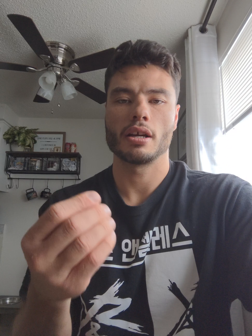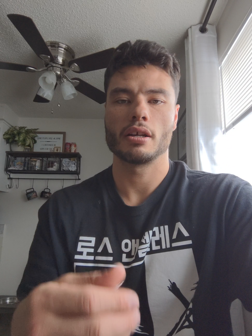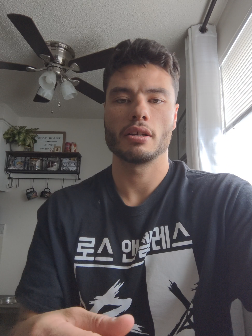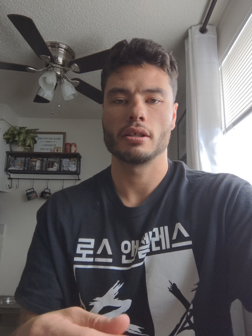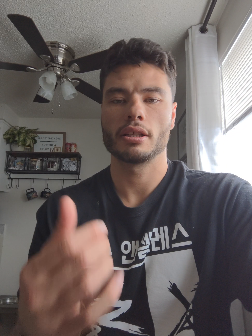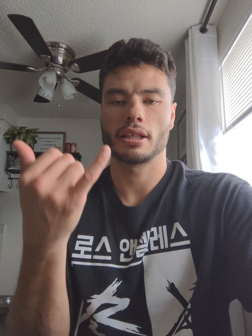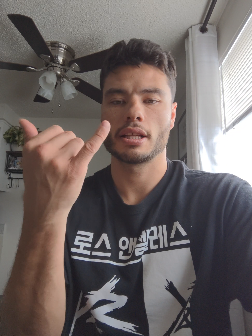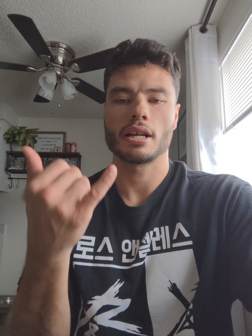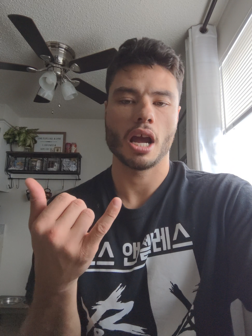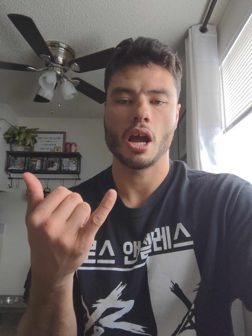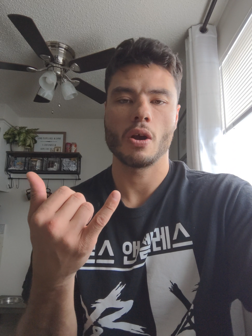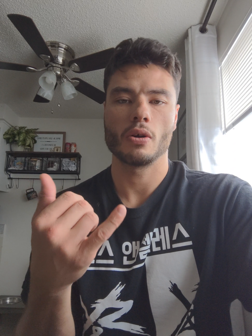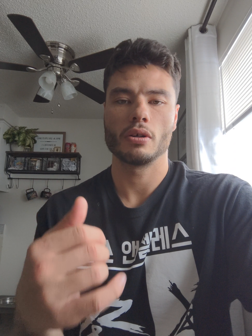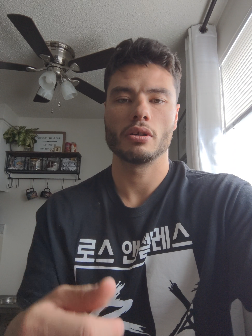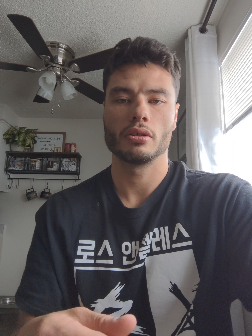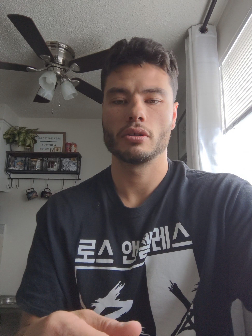now